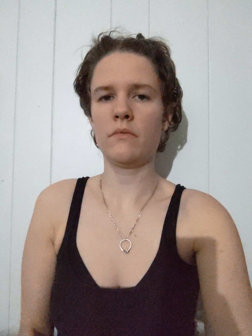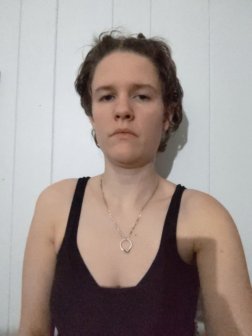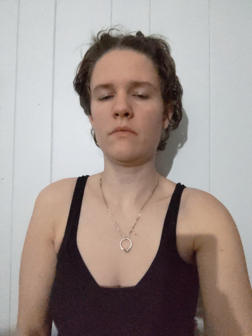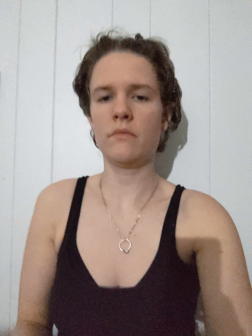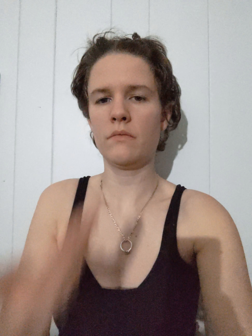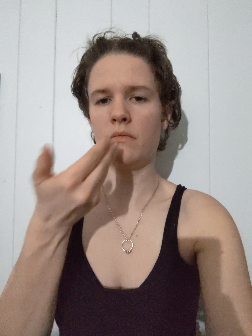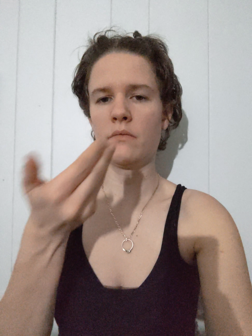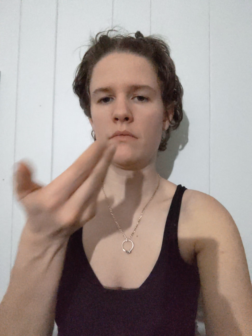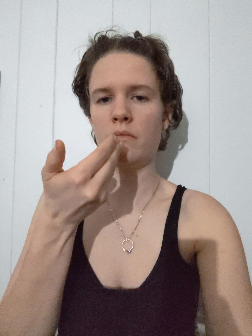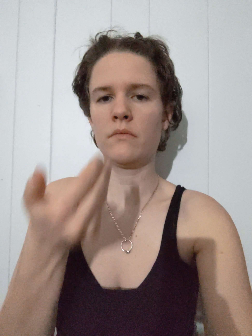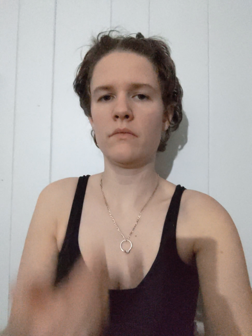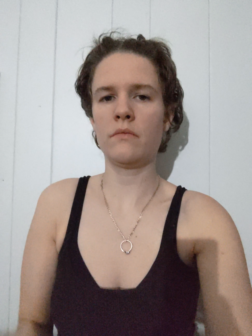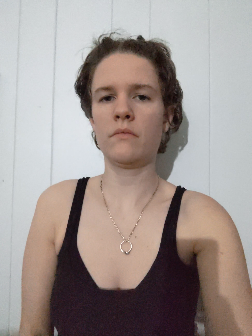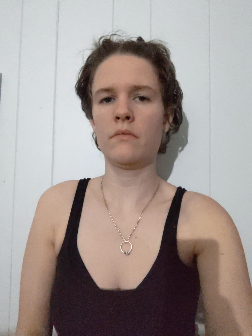pizza